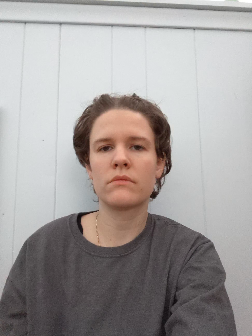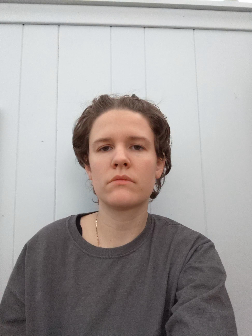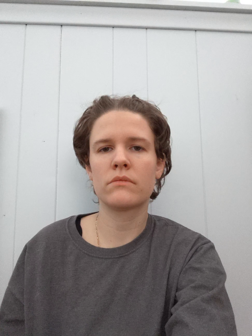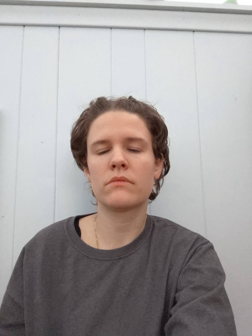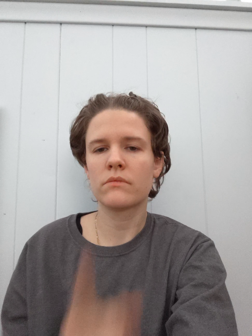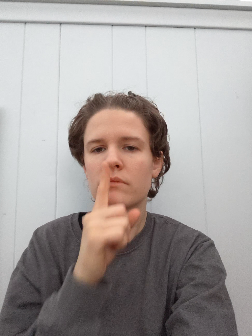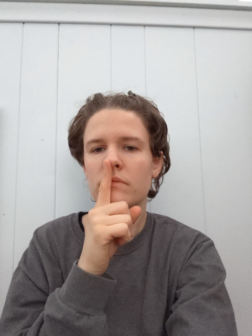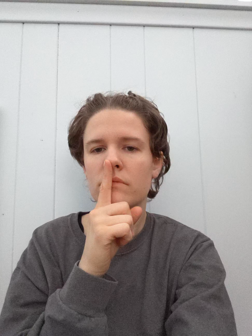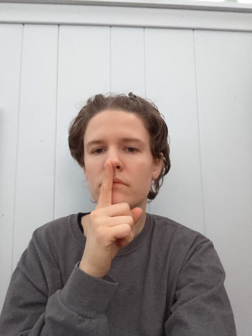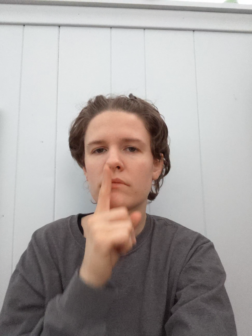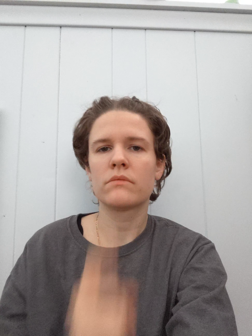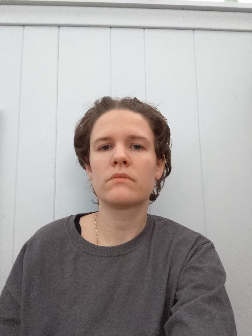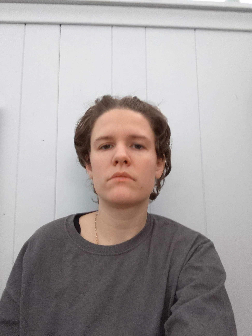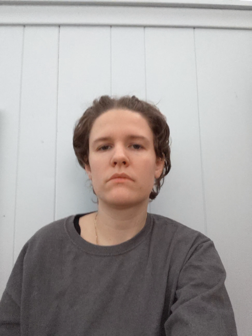shhh